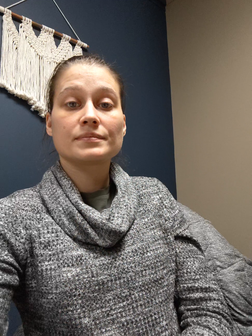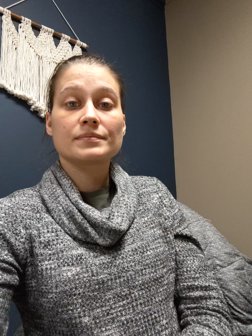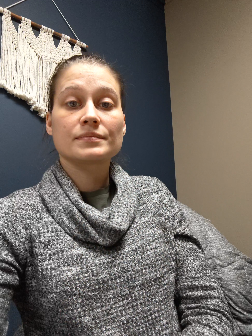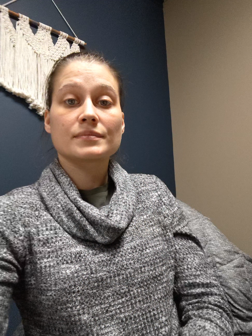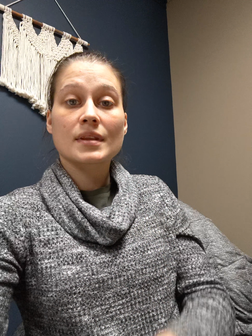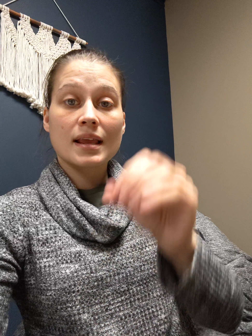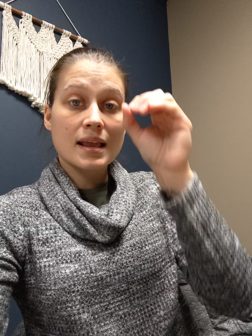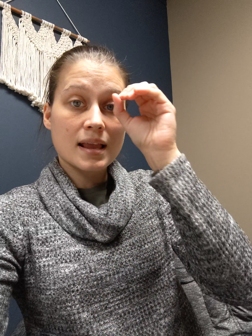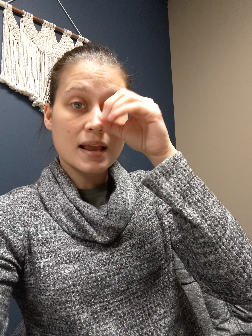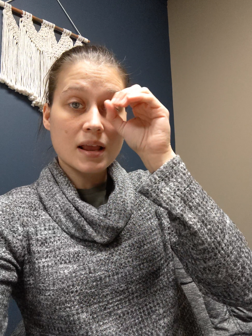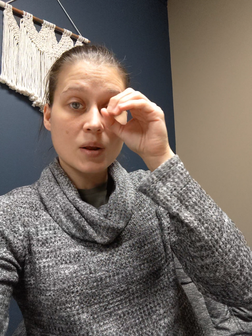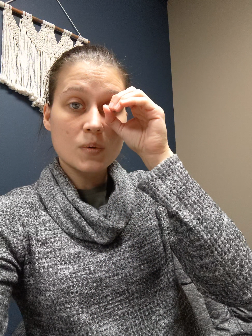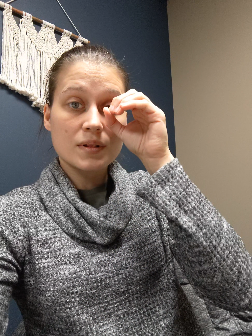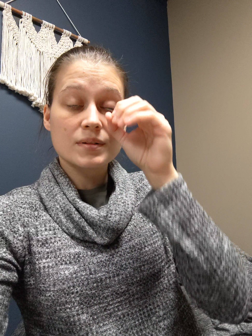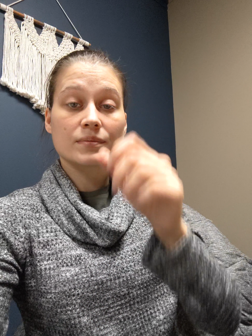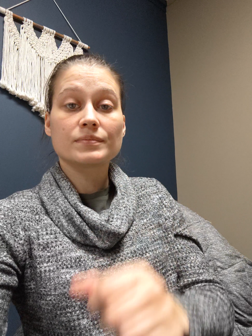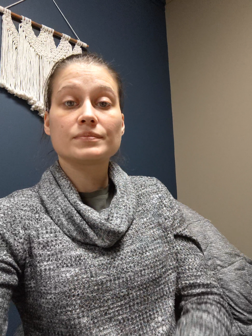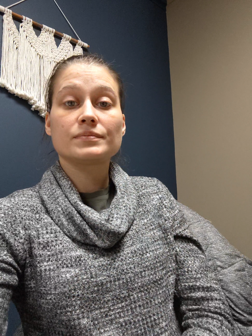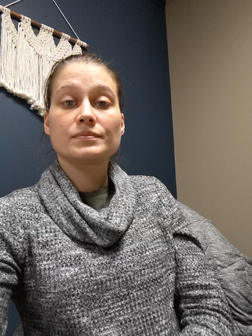owl